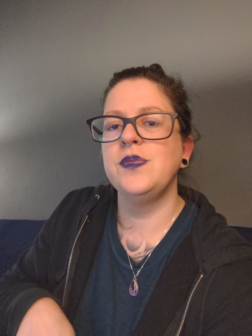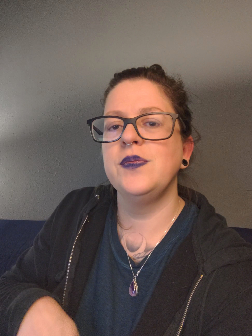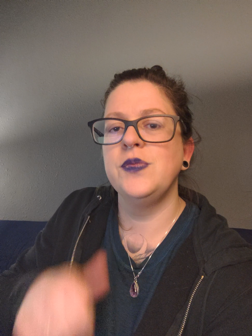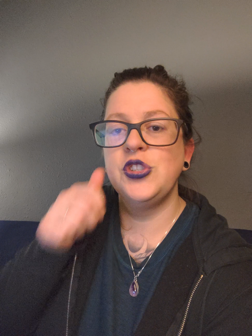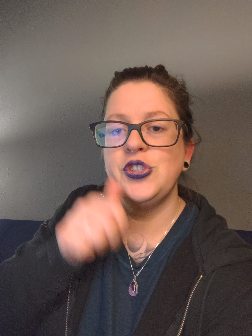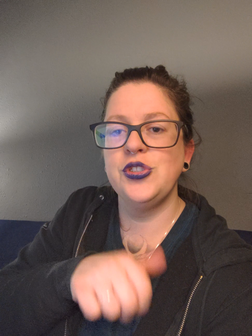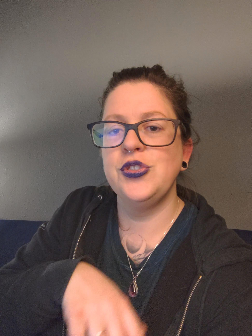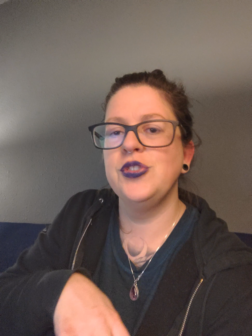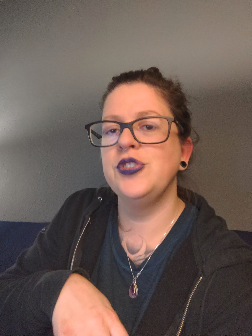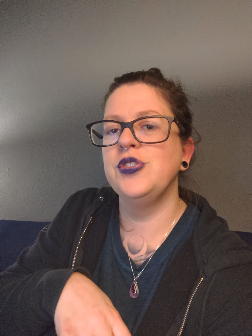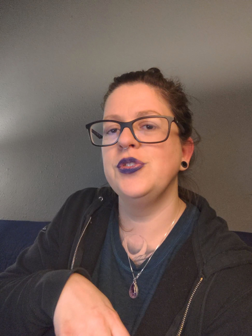girl